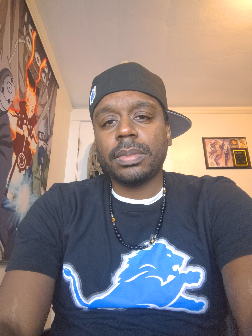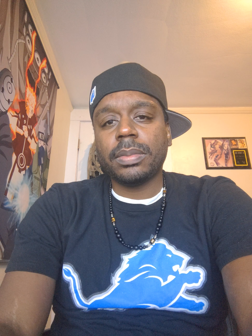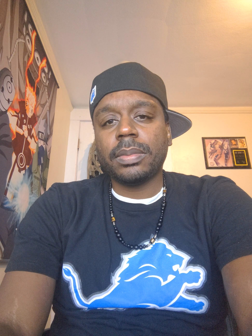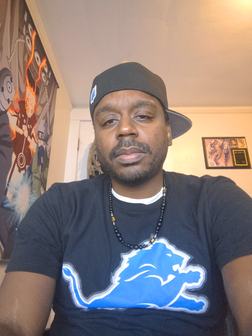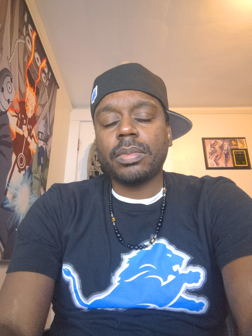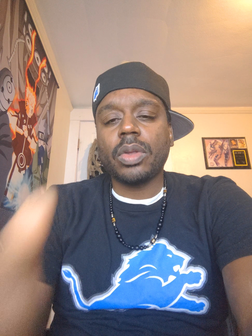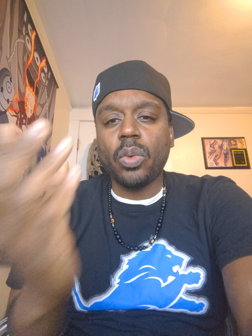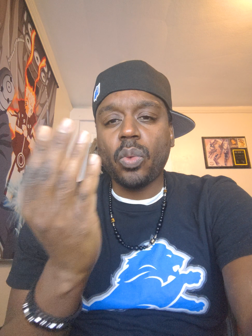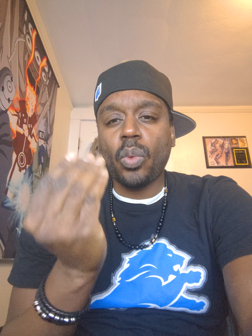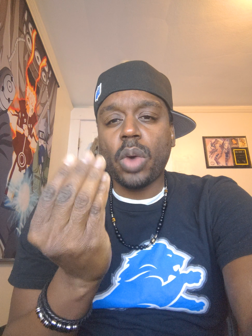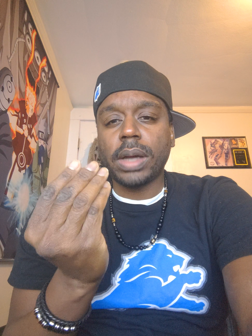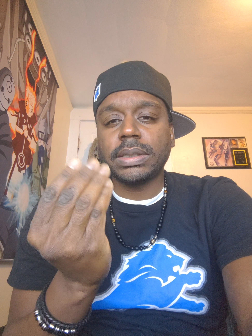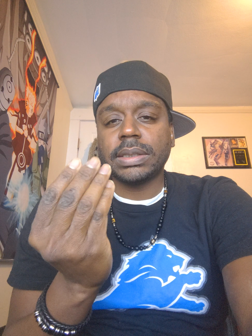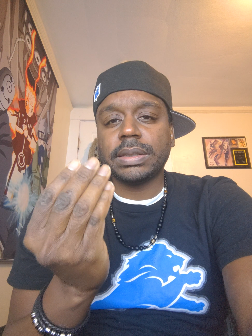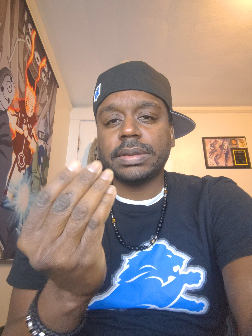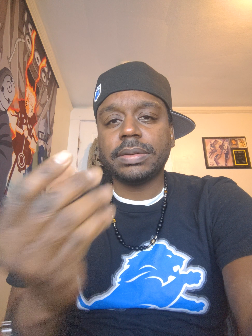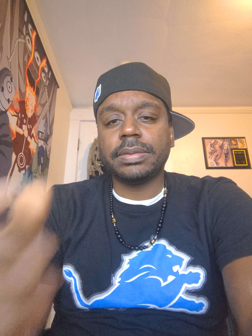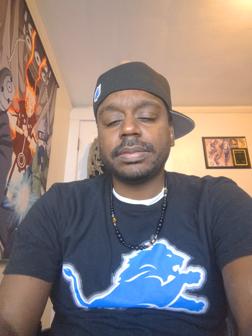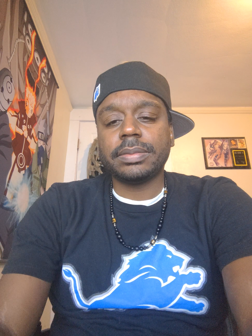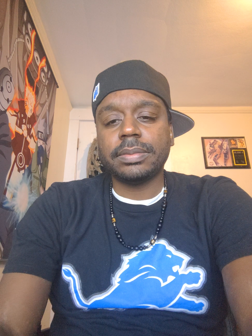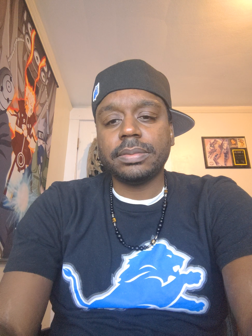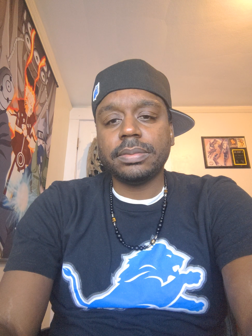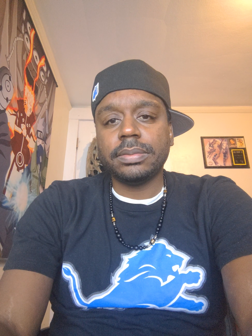wet